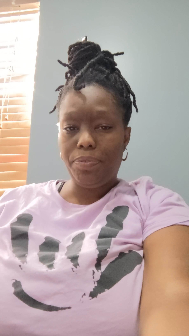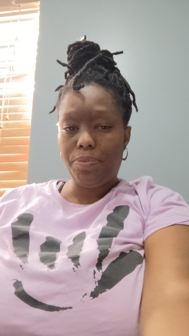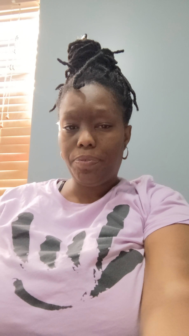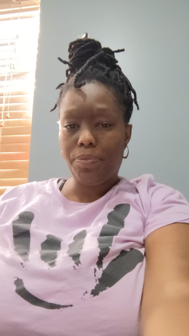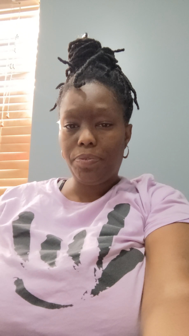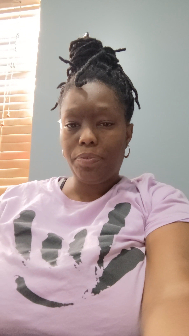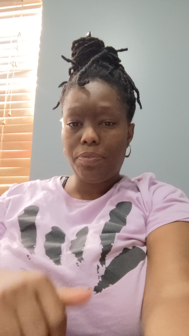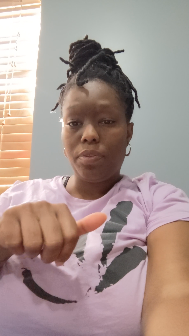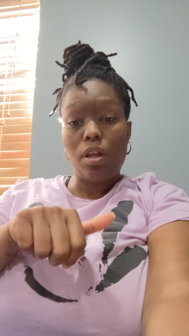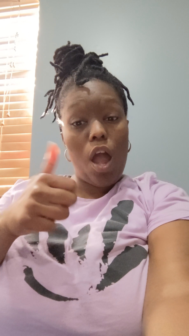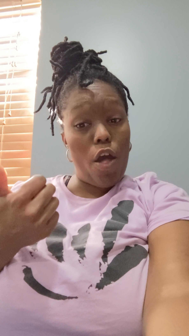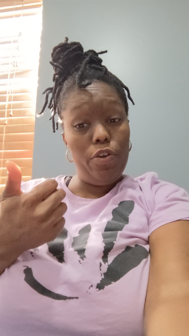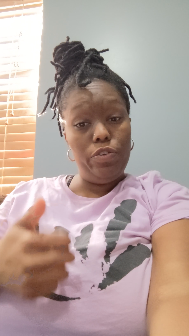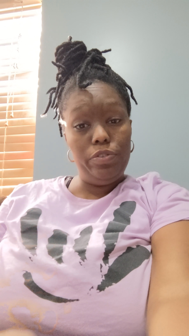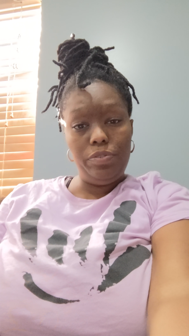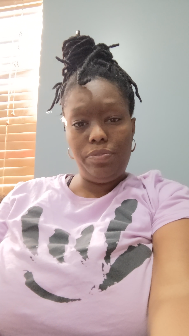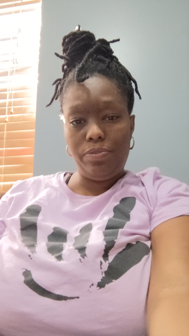other